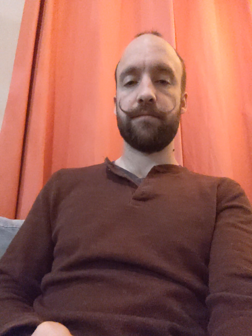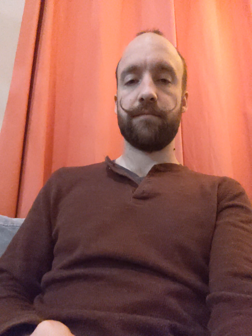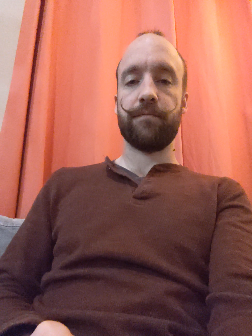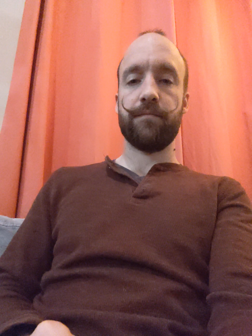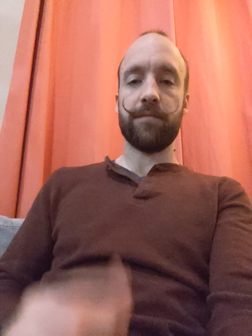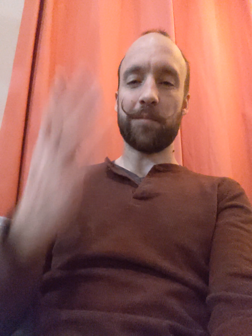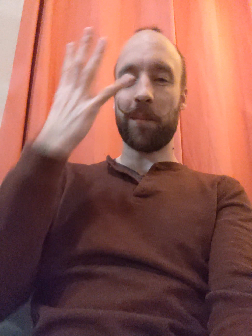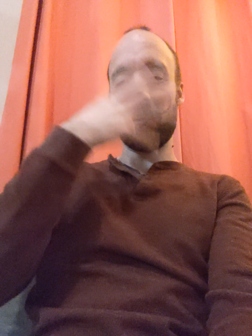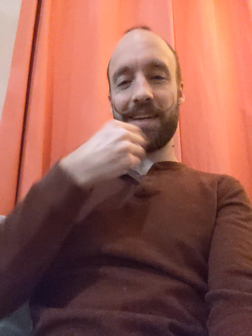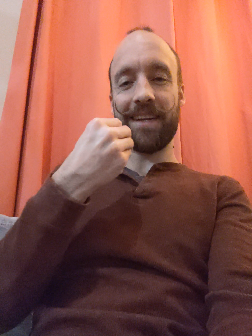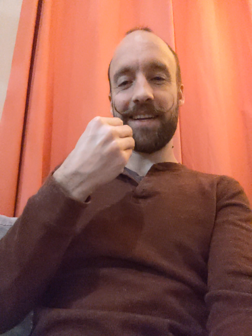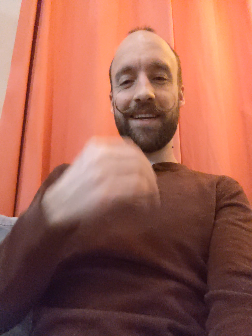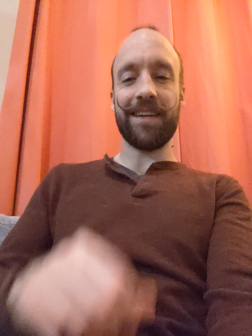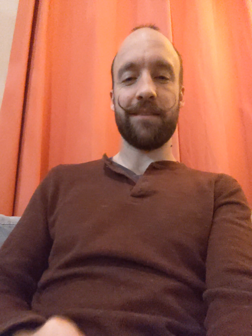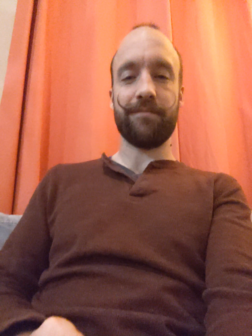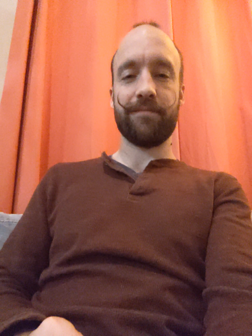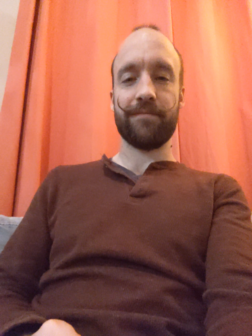pretty